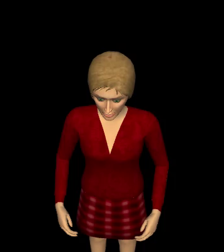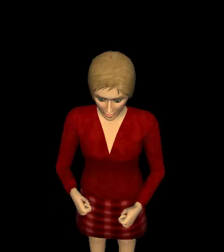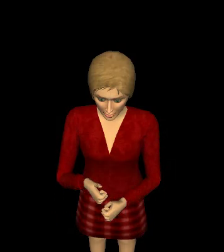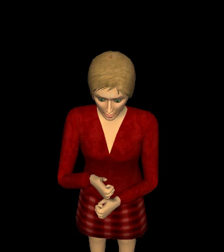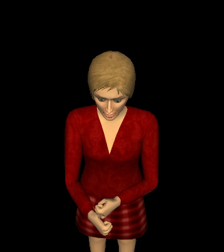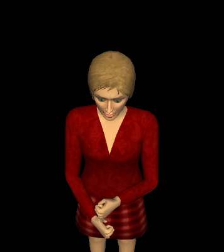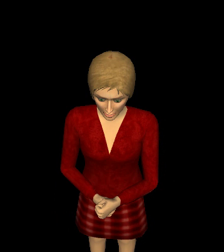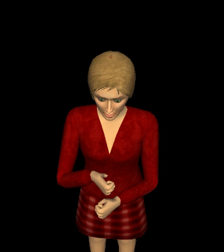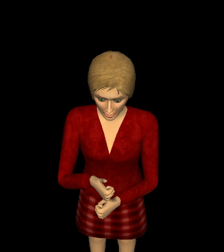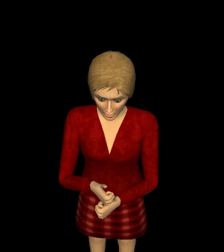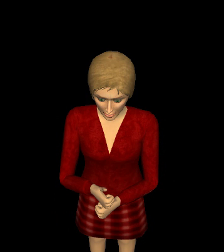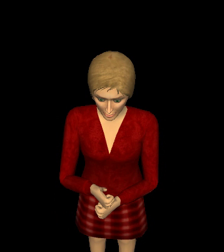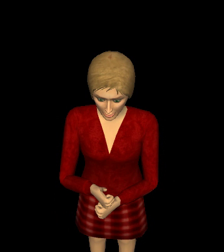يعني